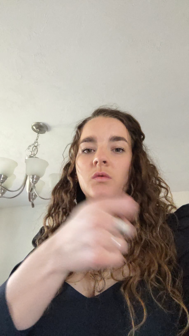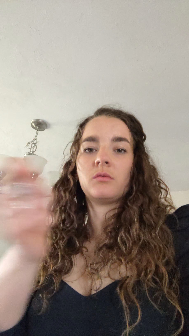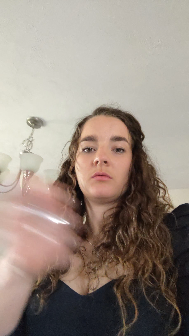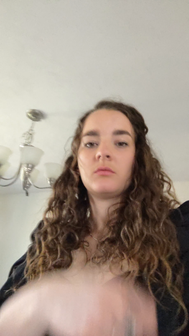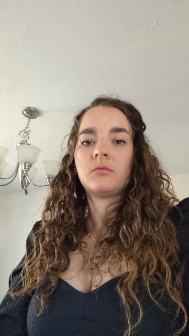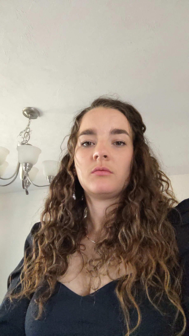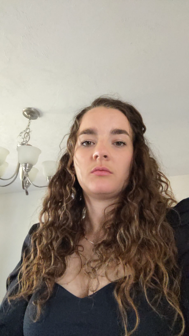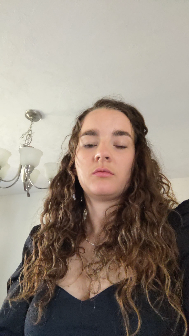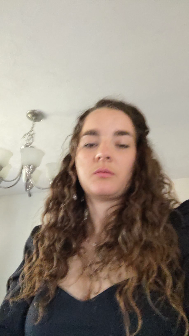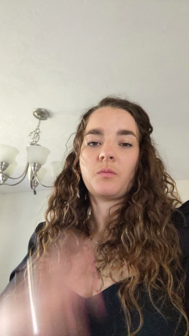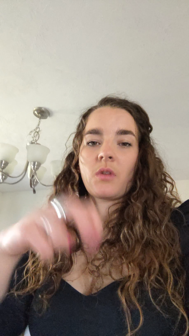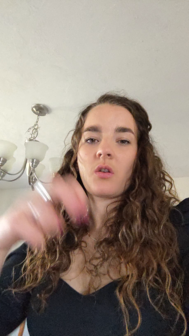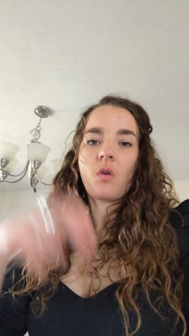potato